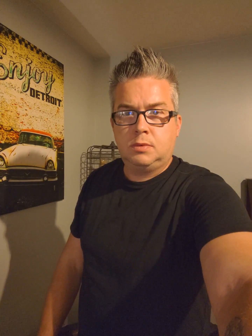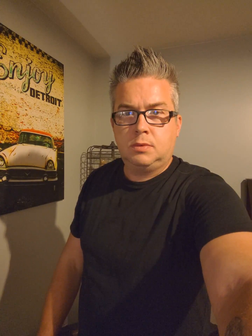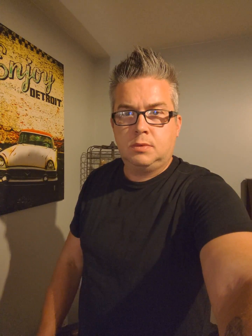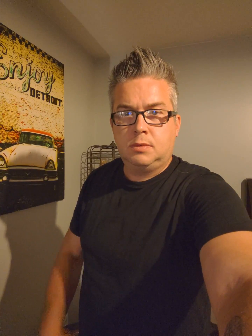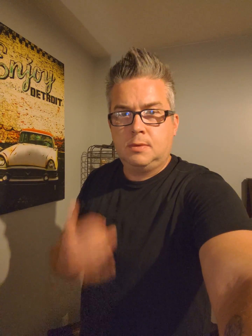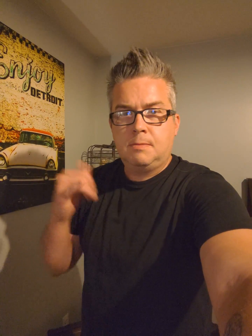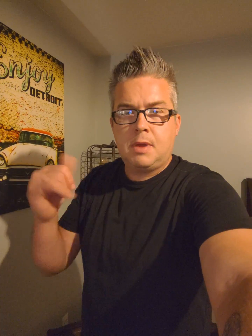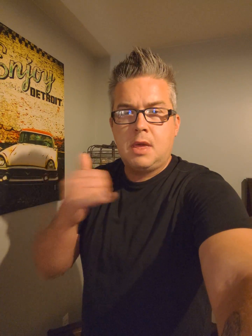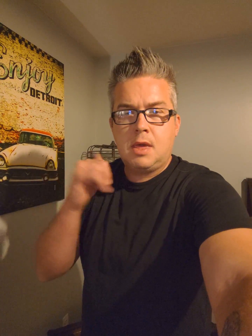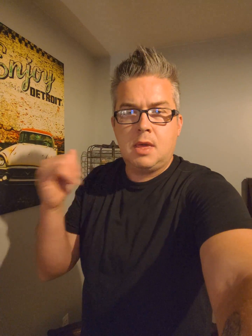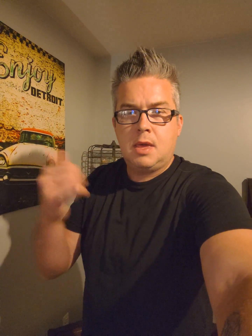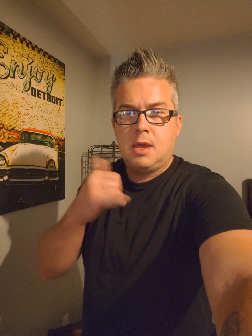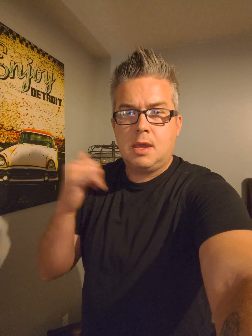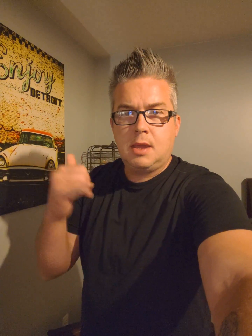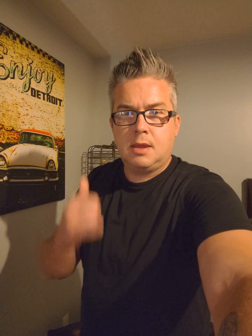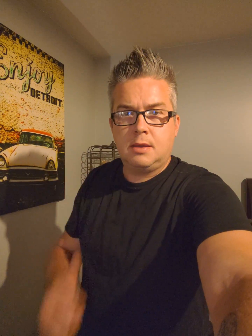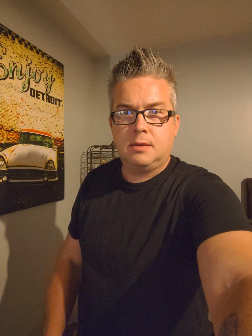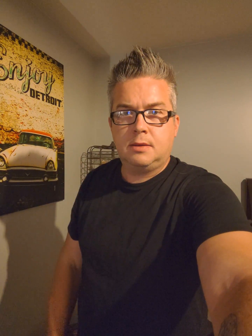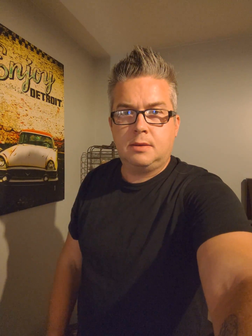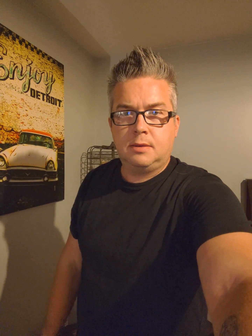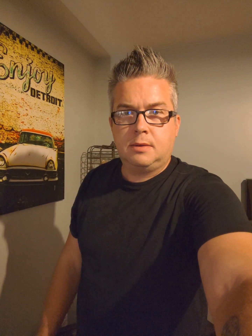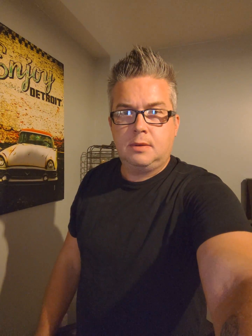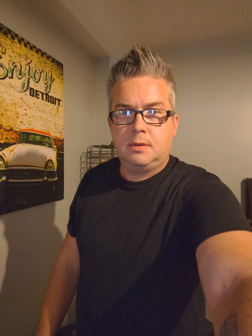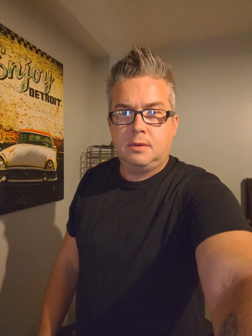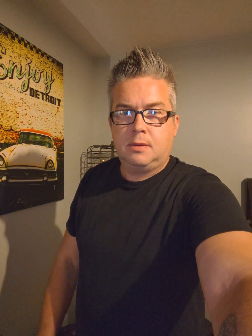play